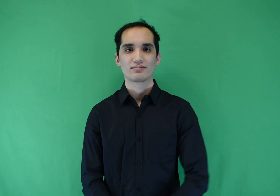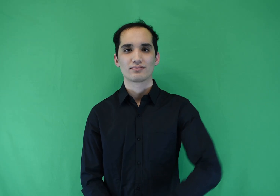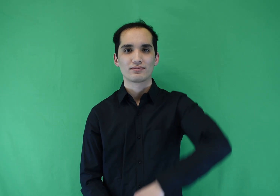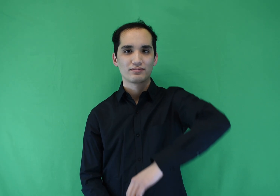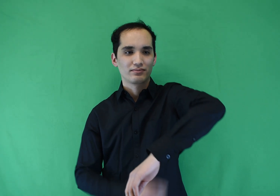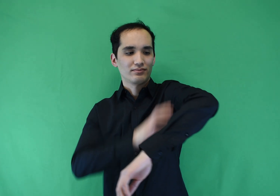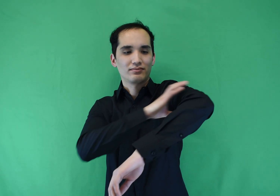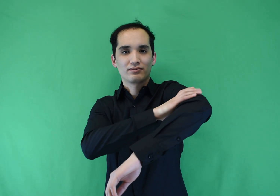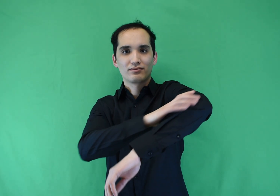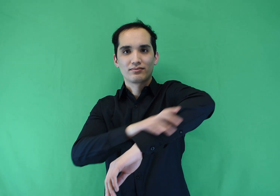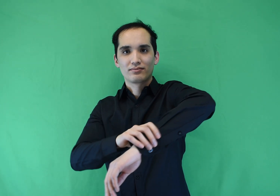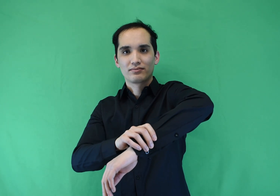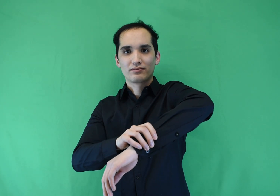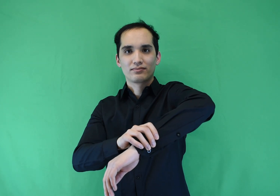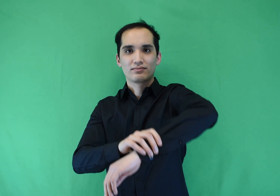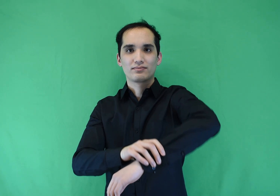brazo